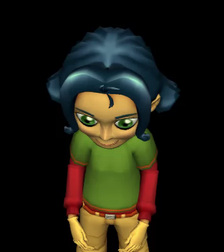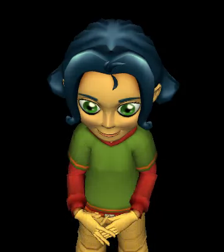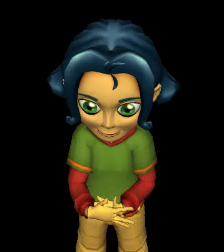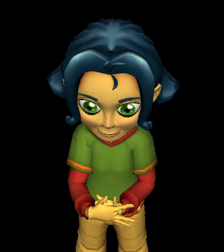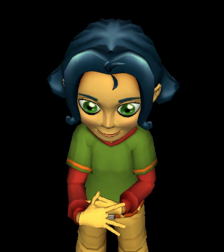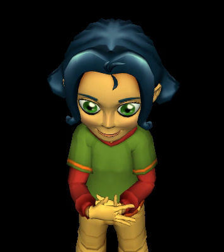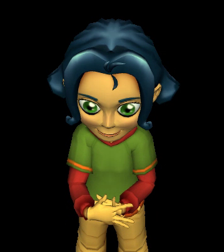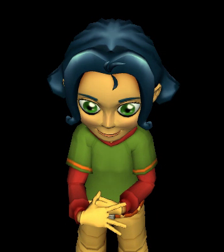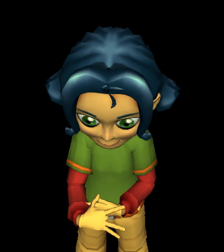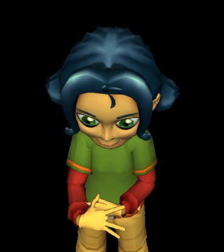تأخر